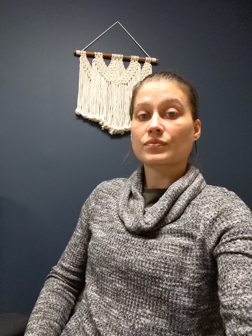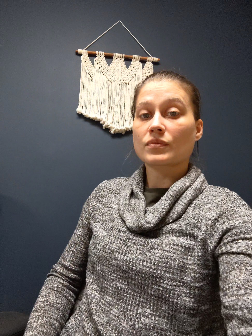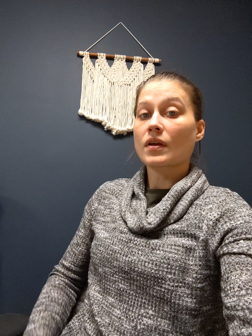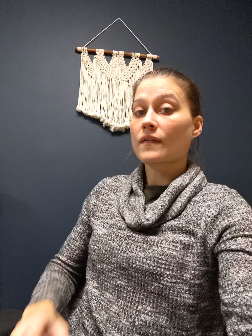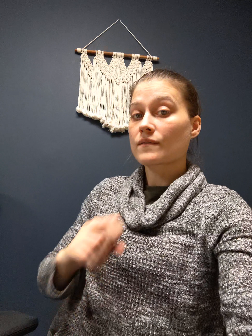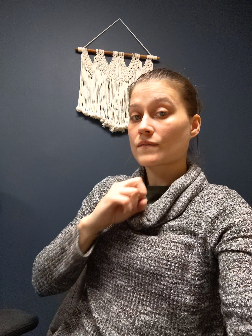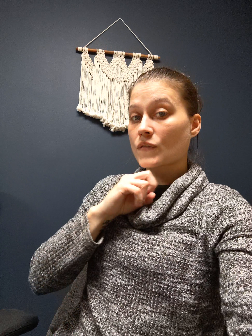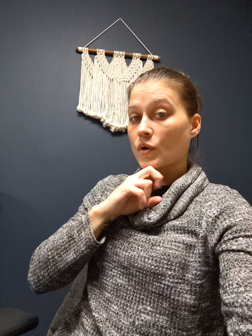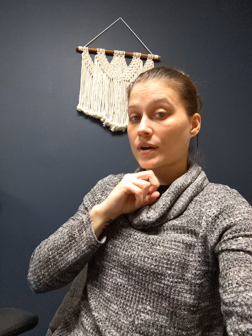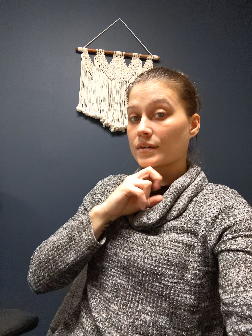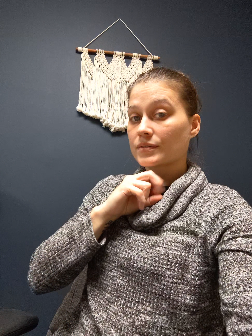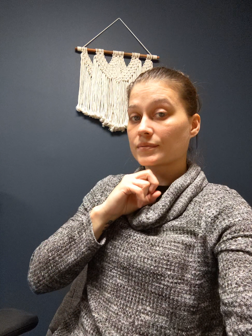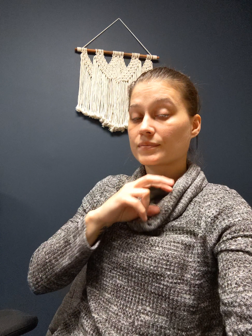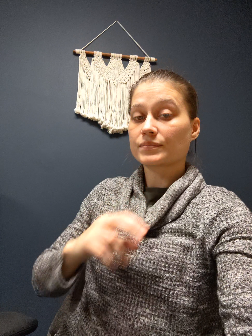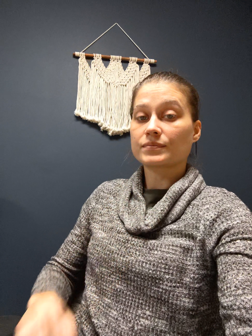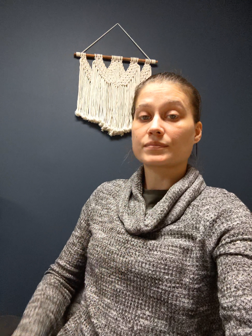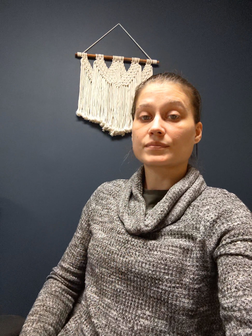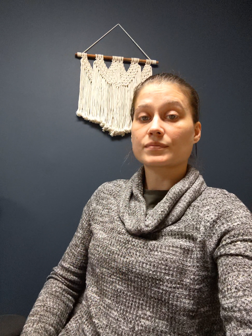frog